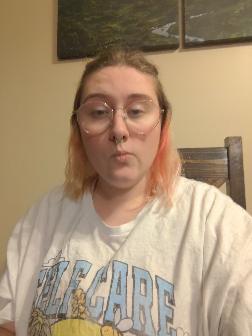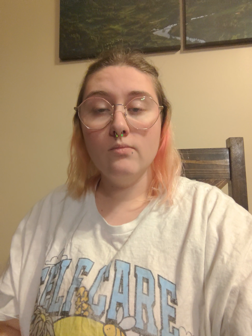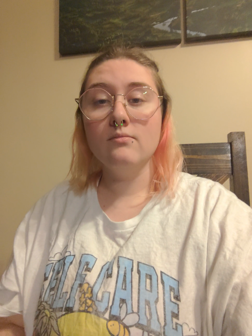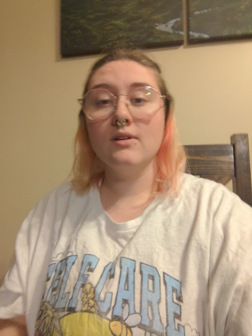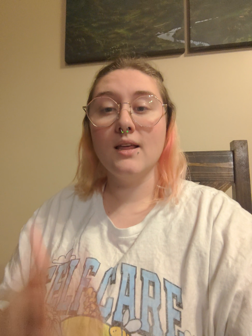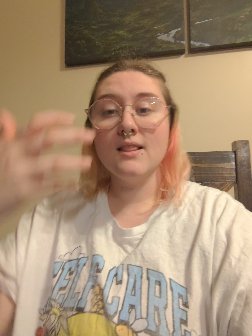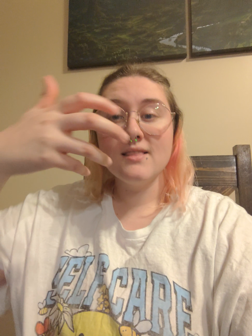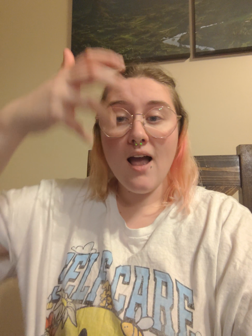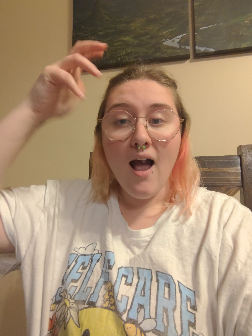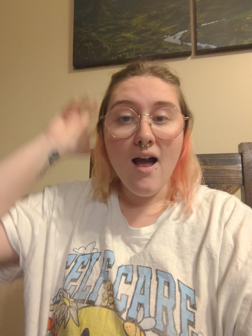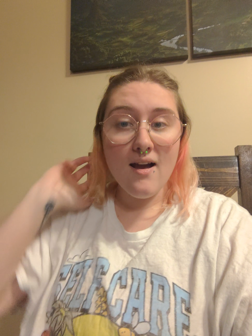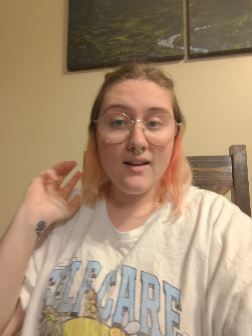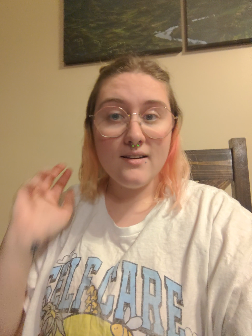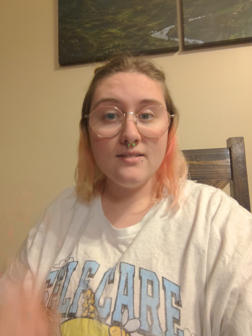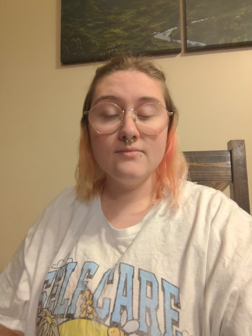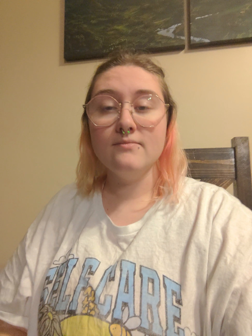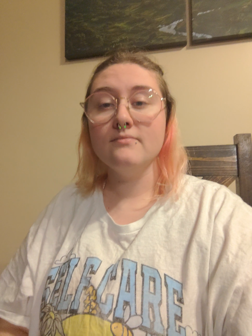lion